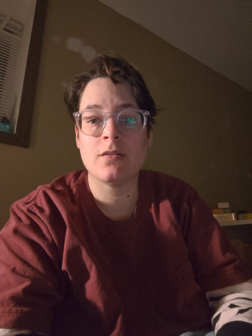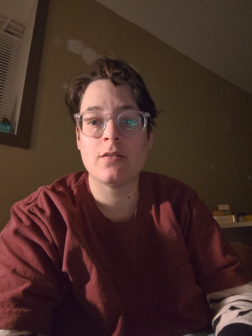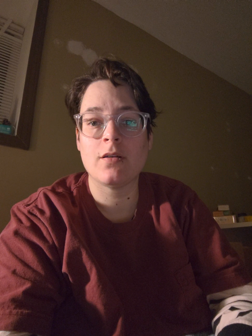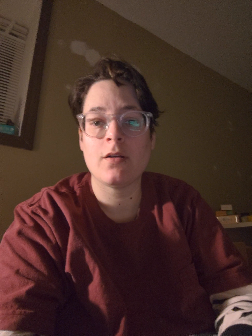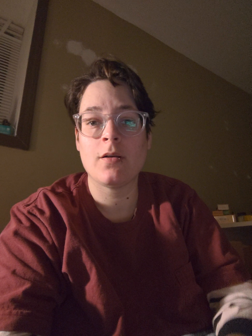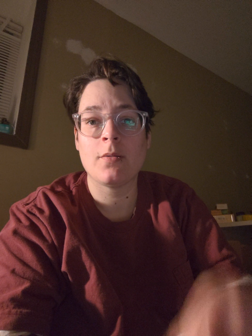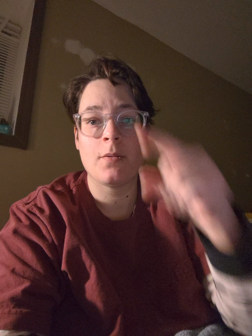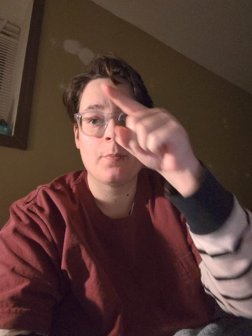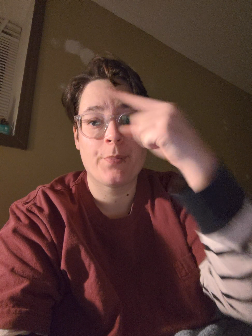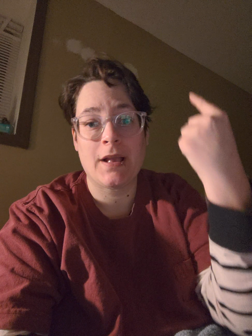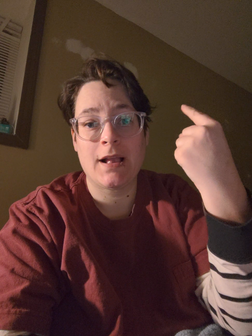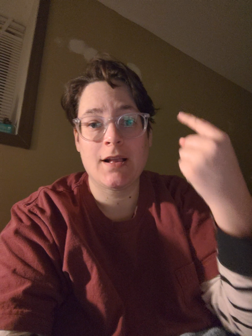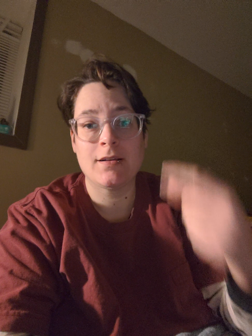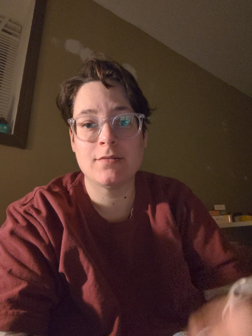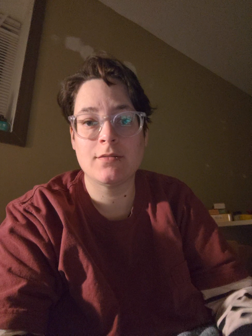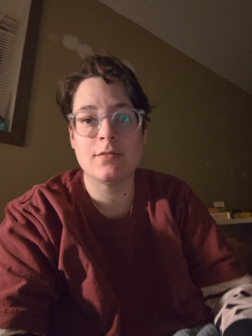black